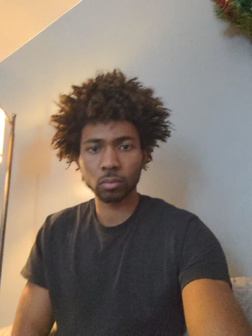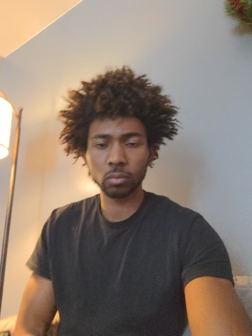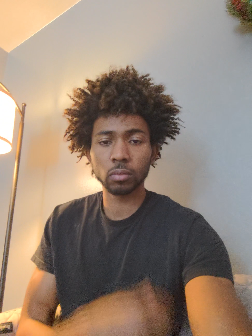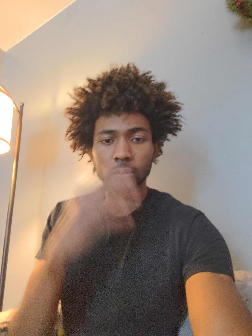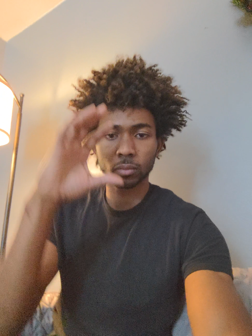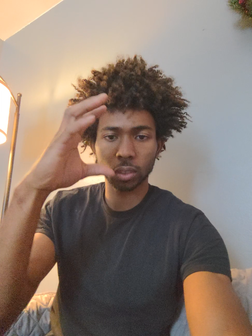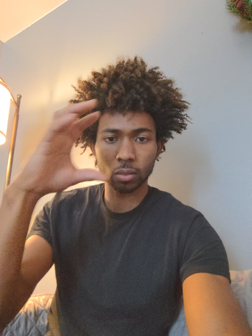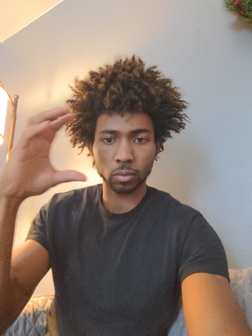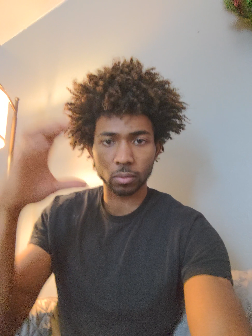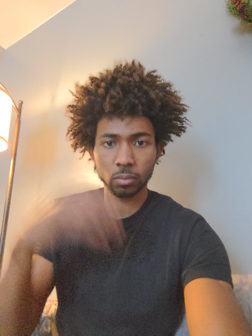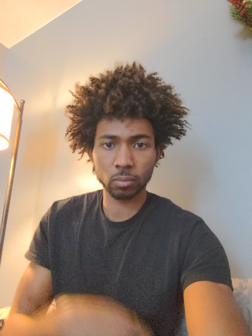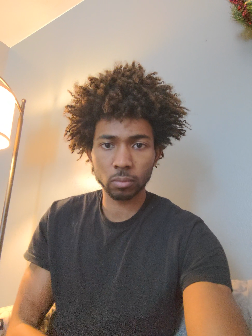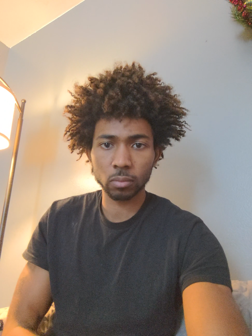cloud